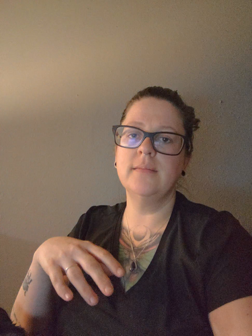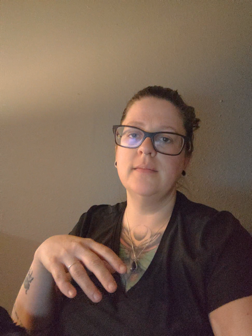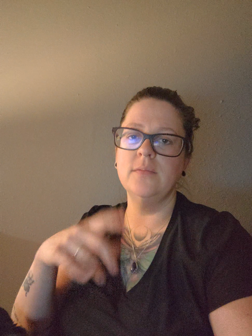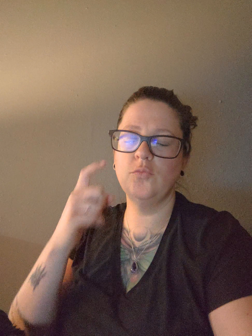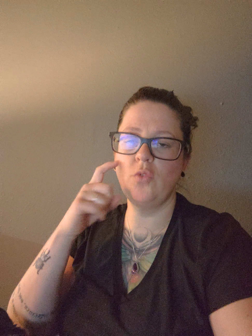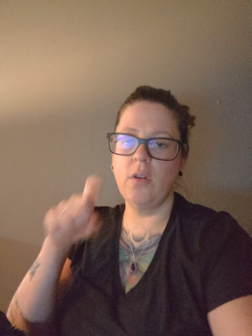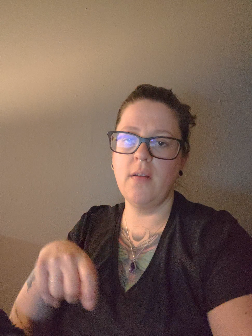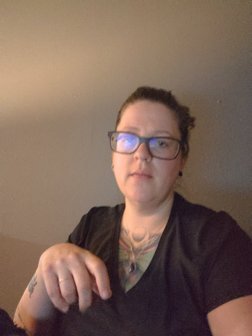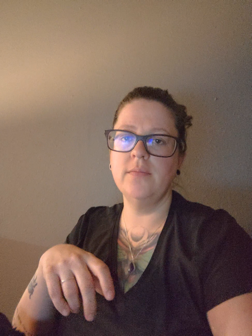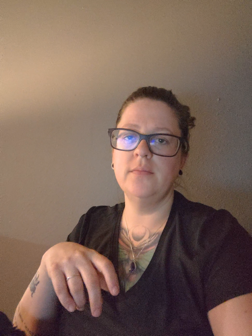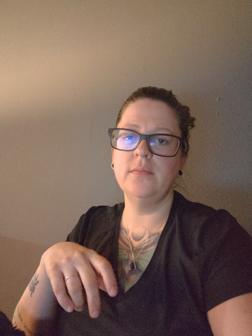cry